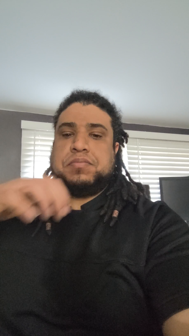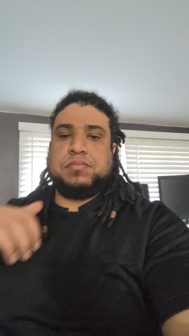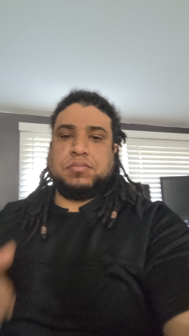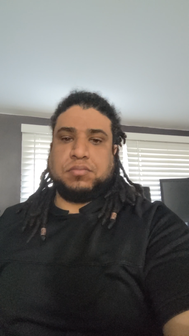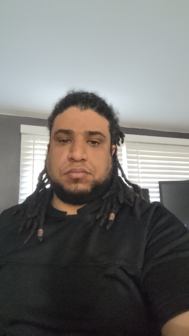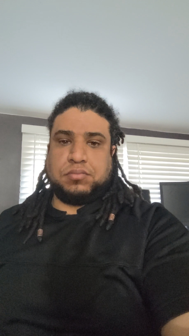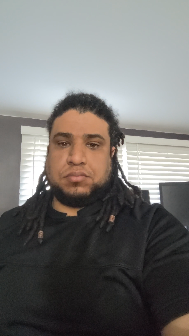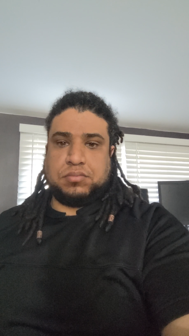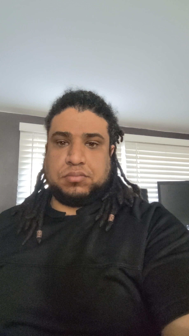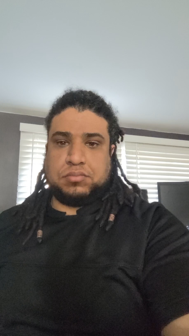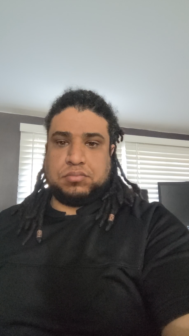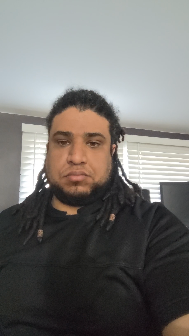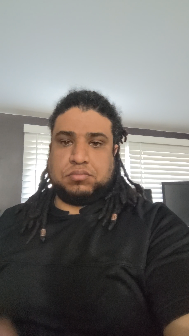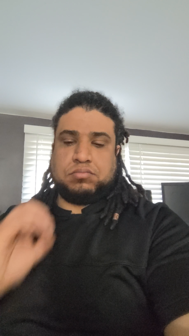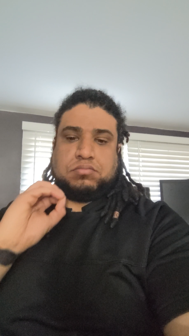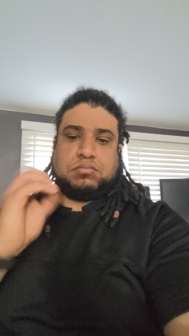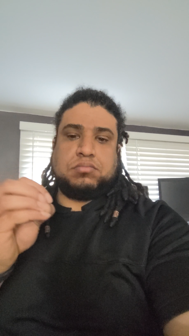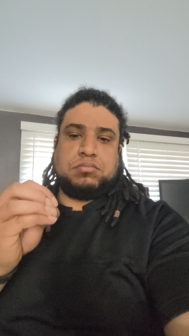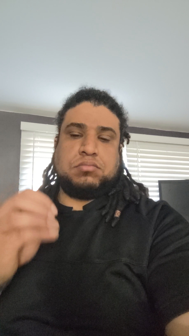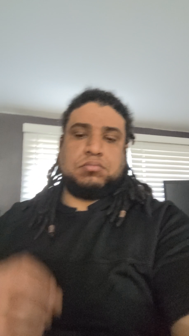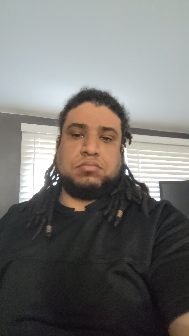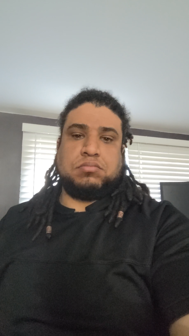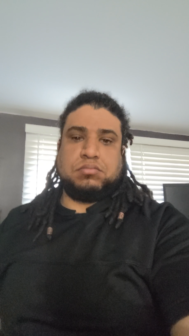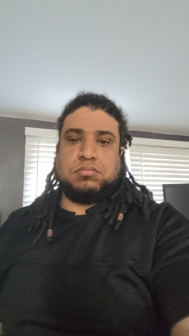none